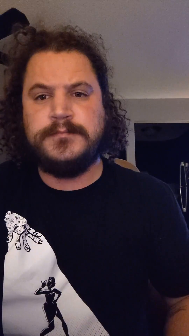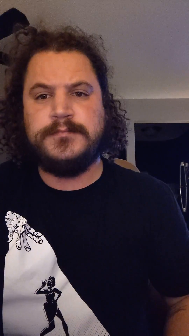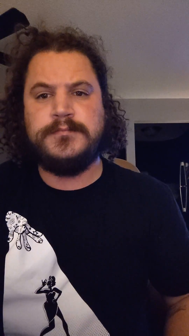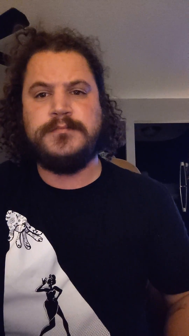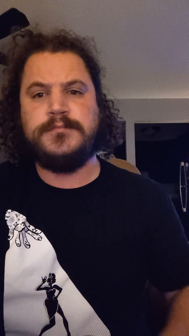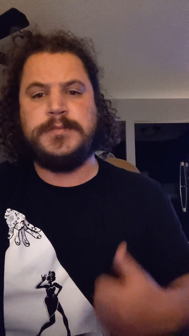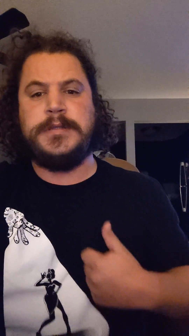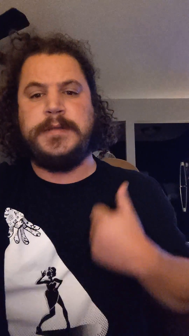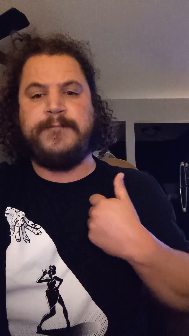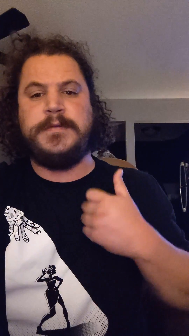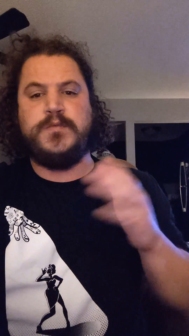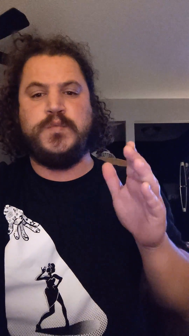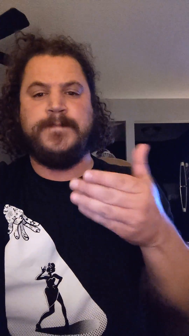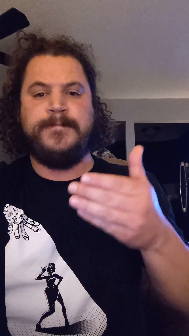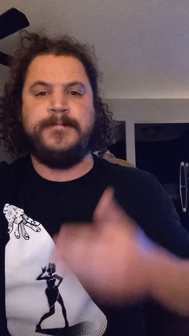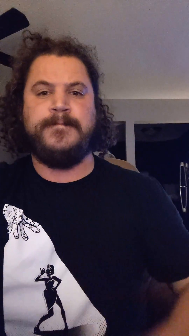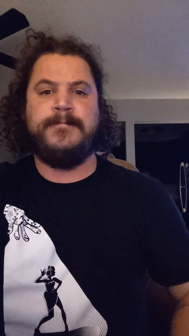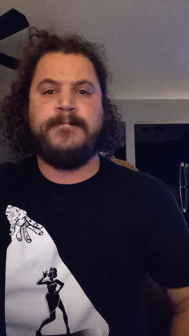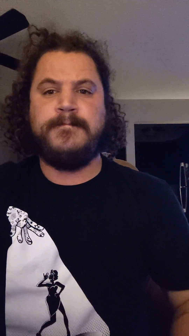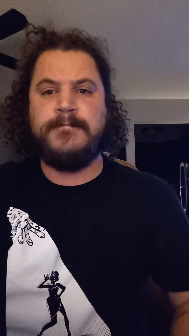living room